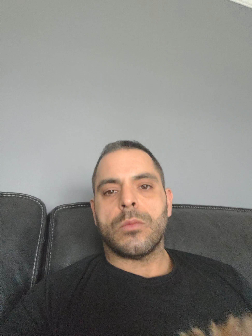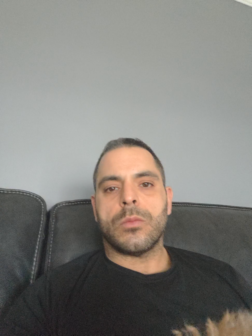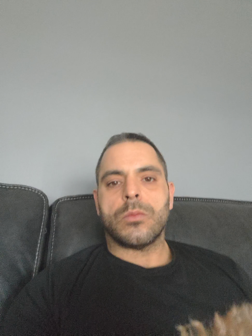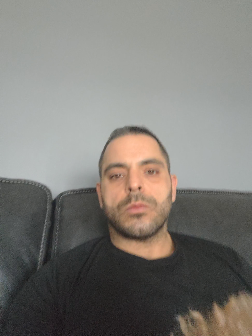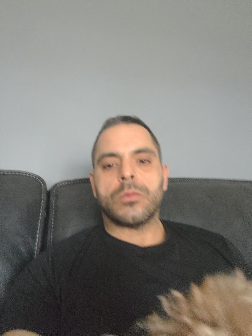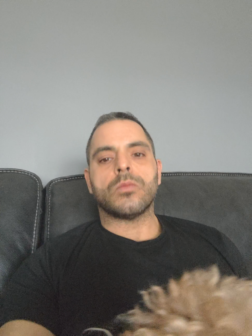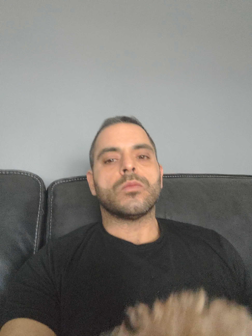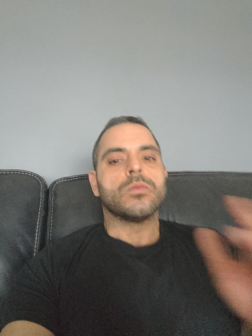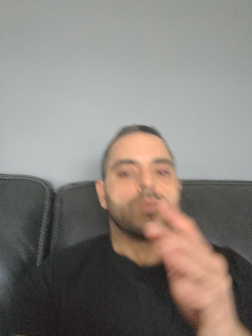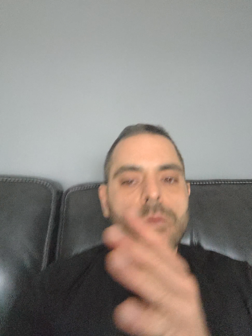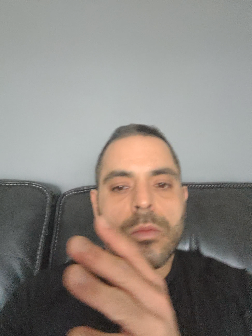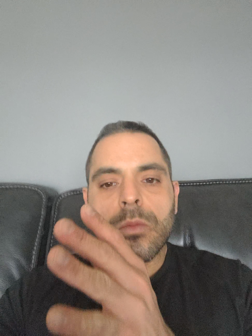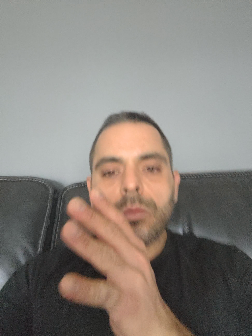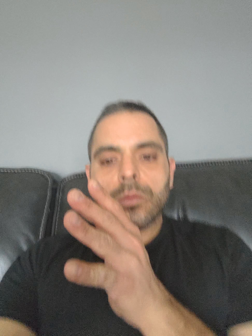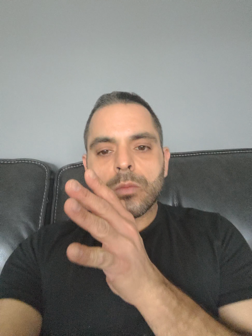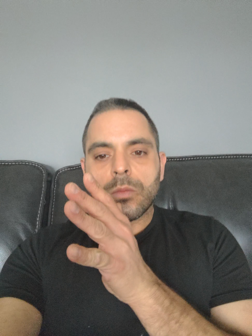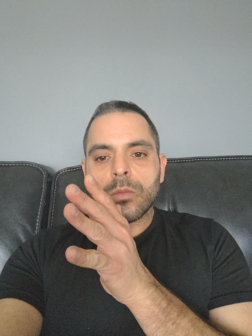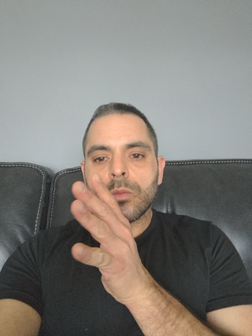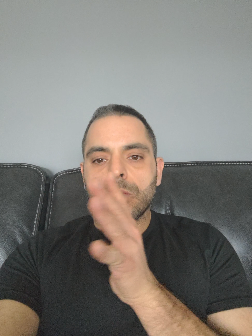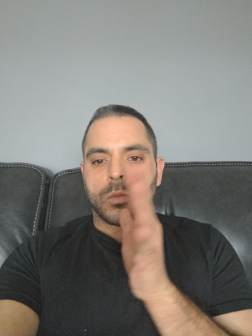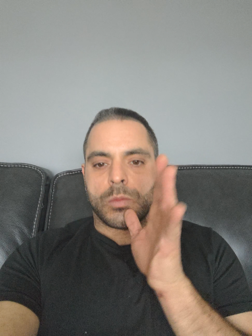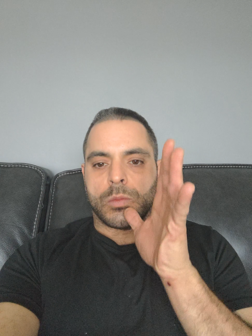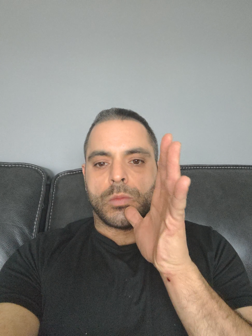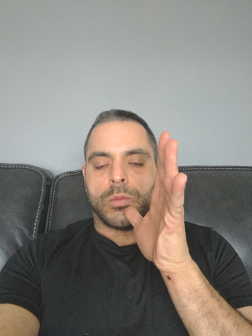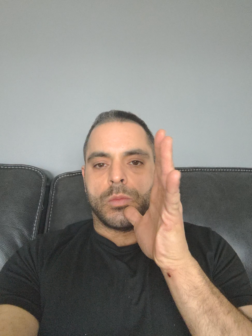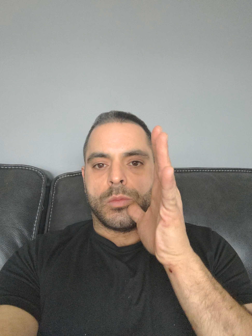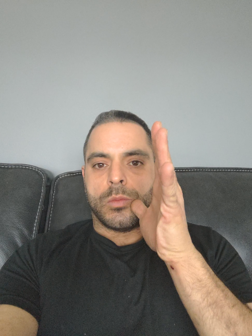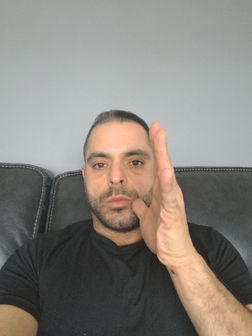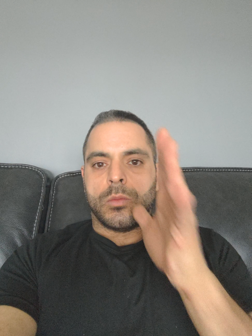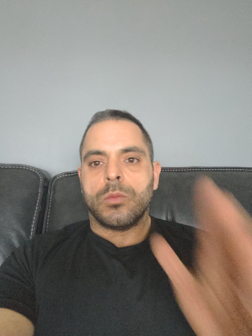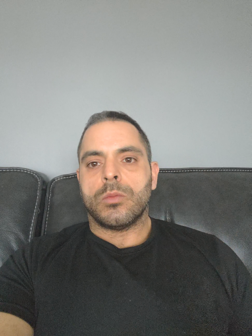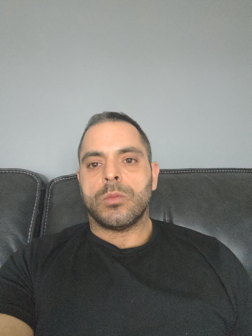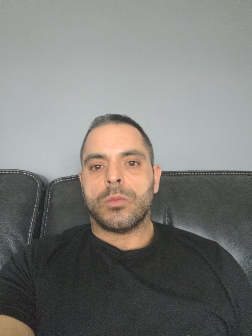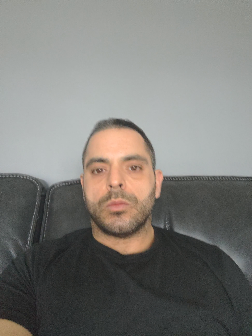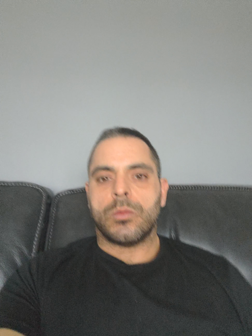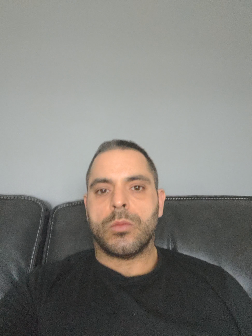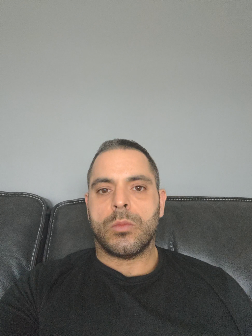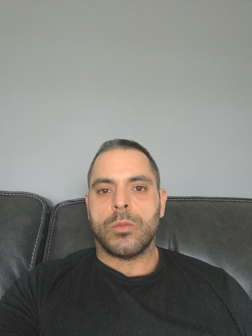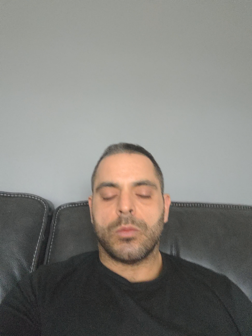farm